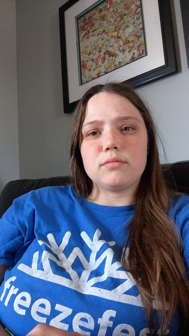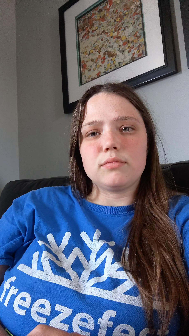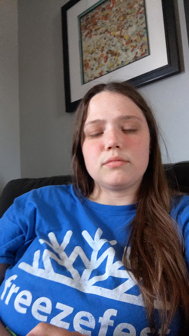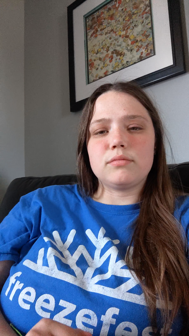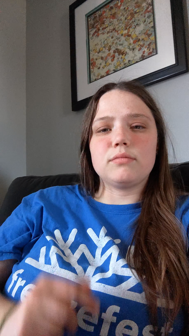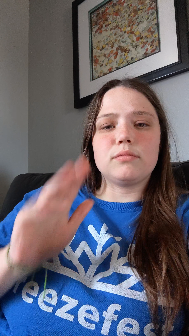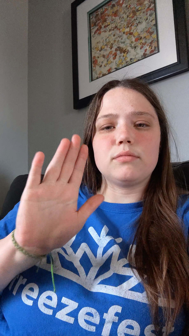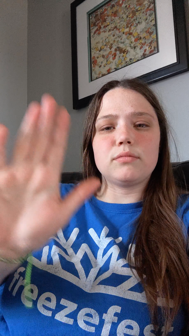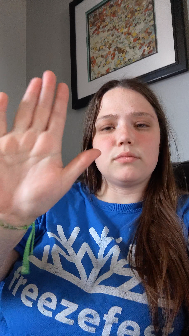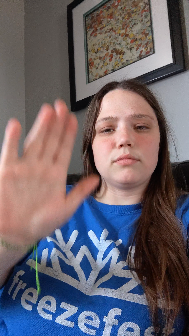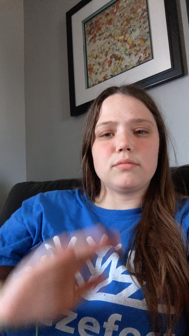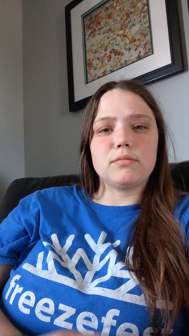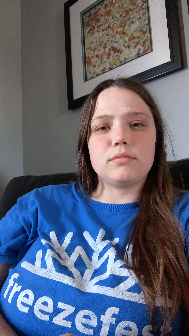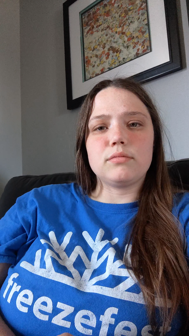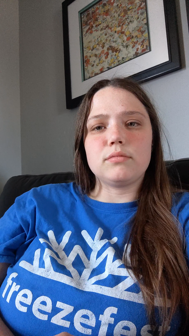push